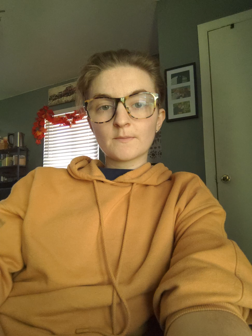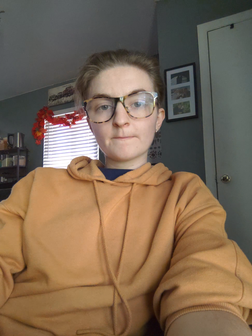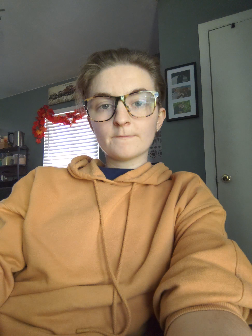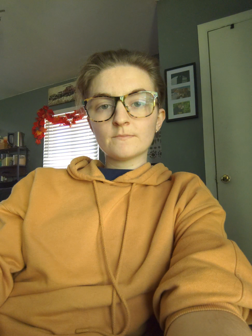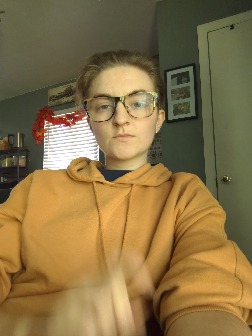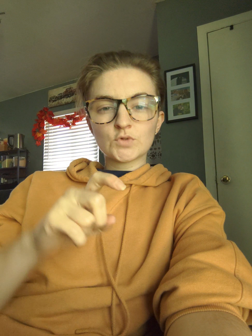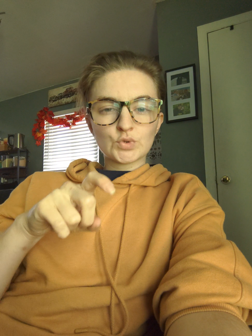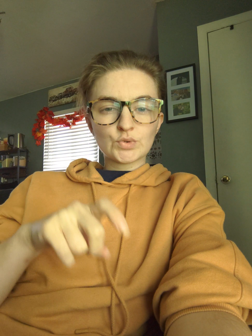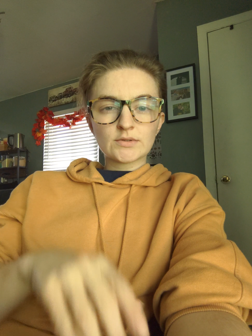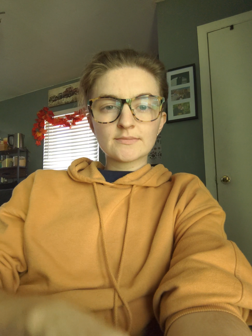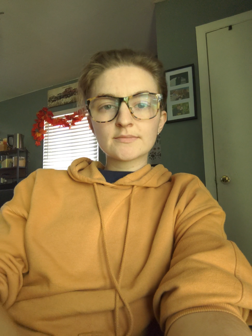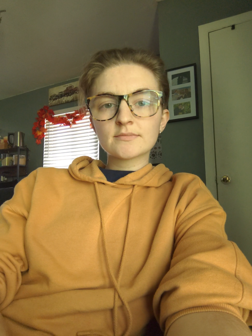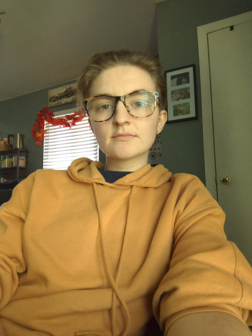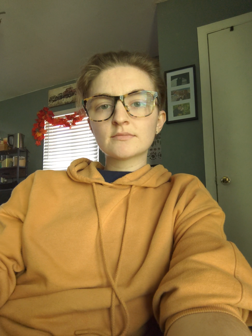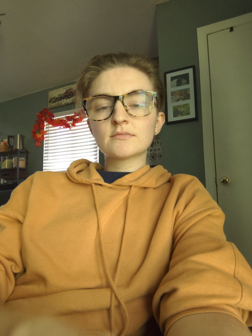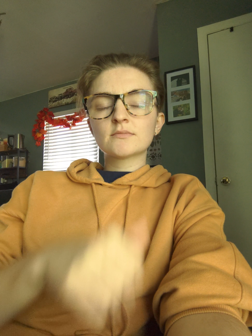should